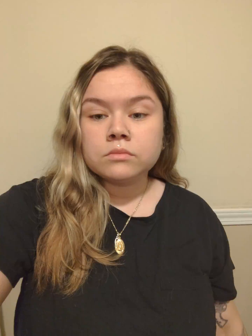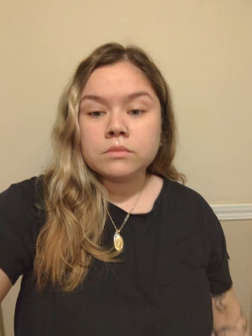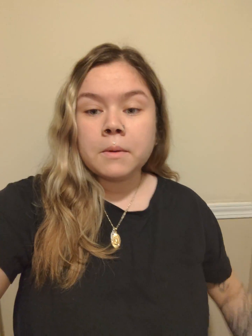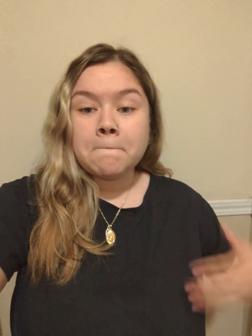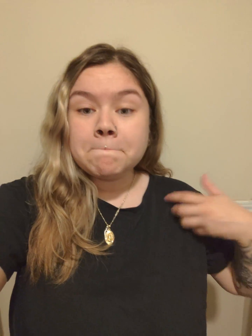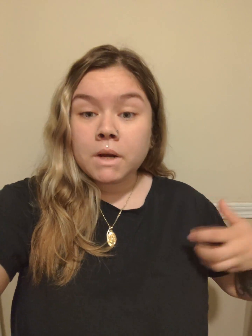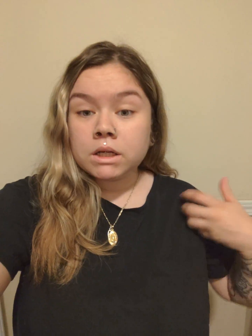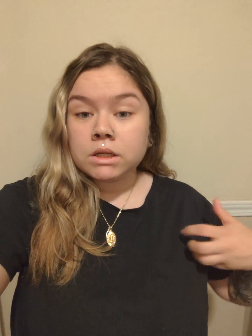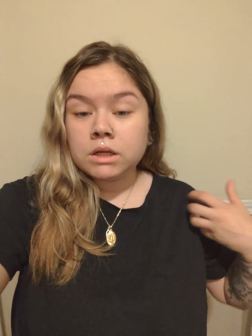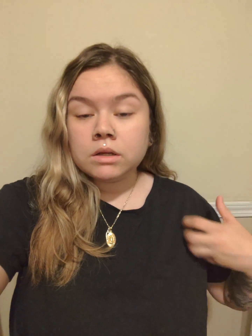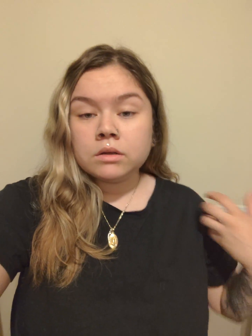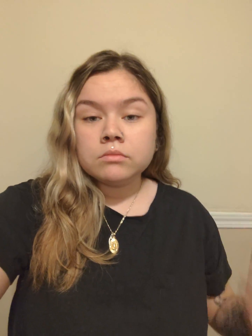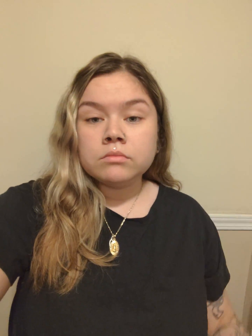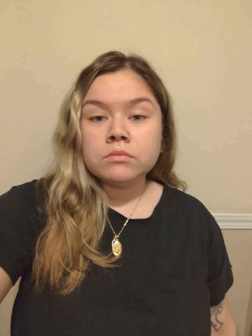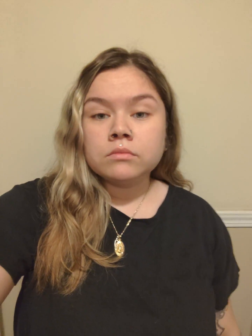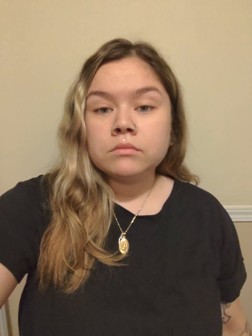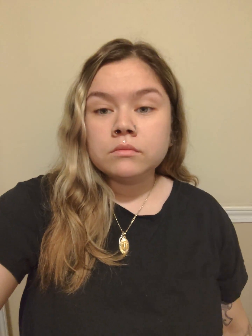monkey